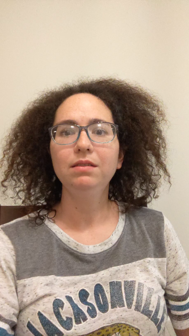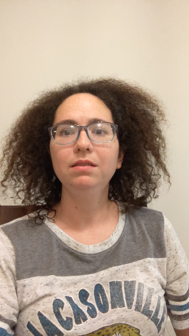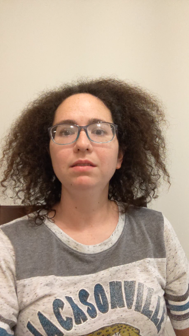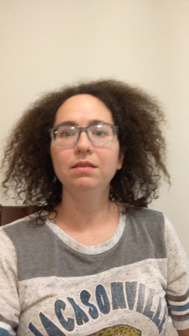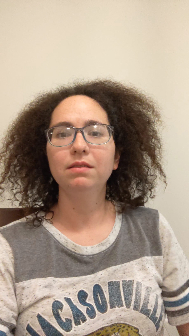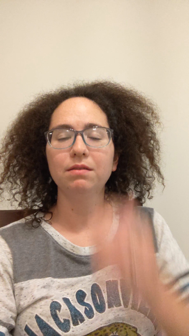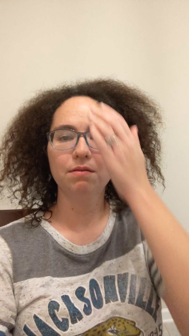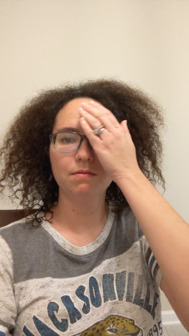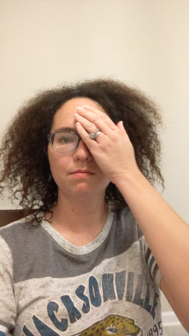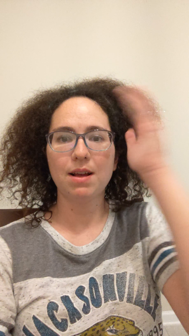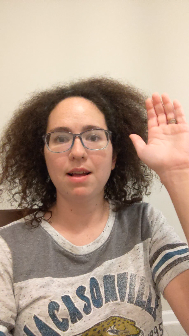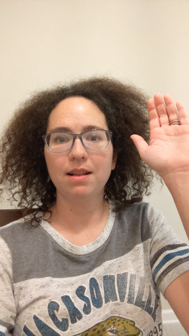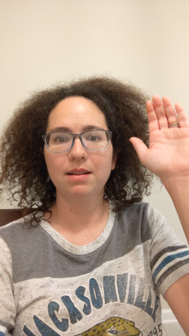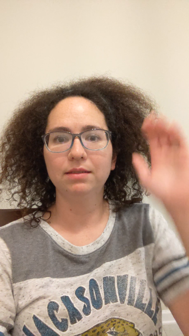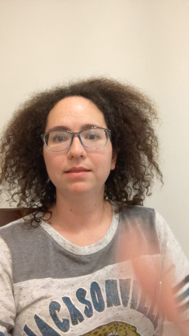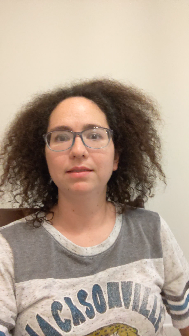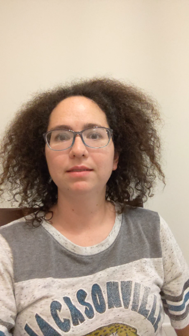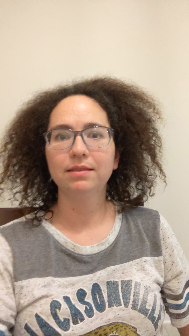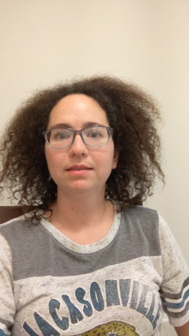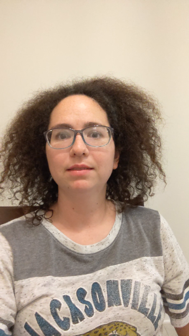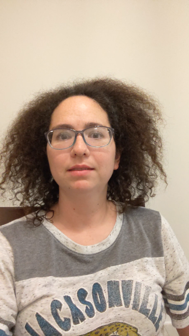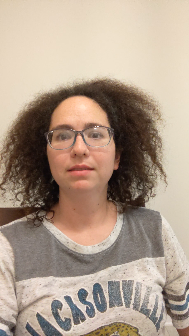peekaboo